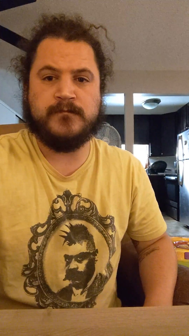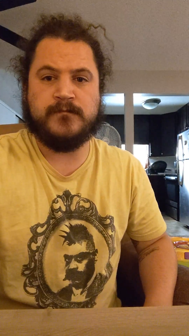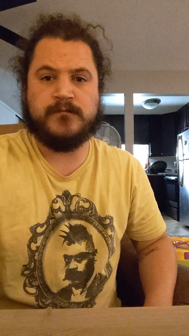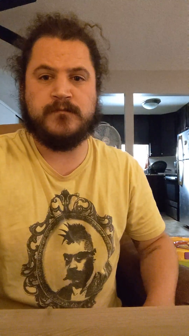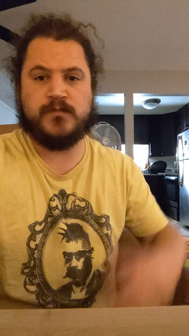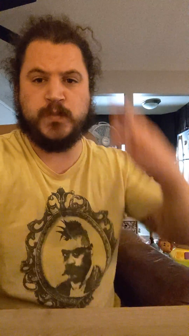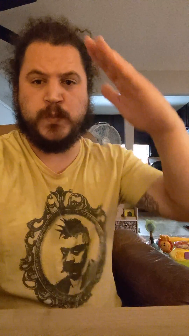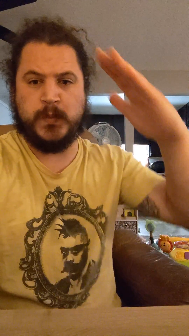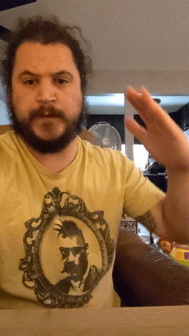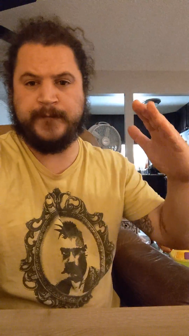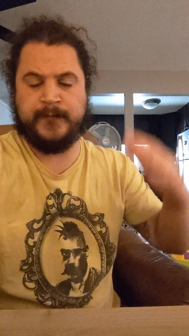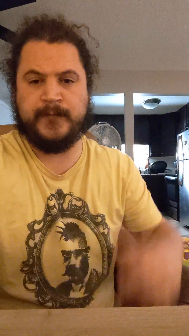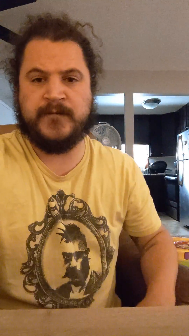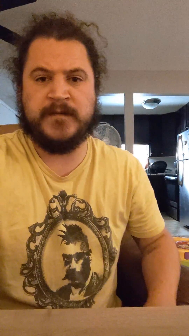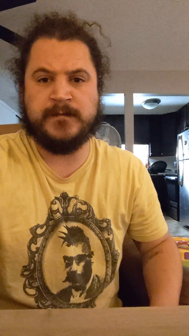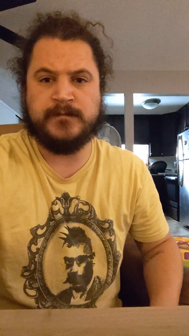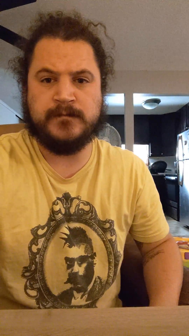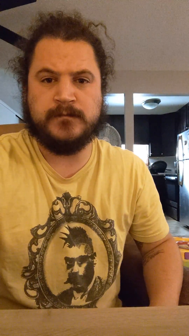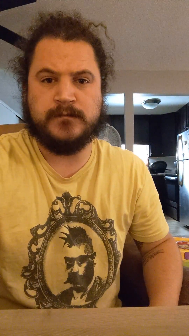roof